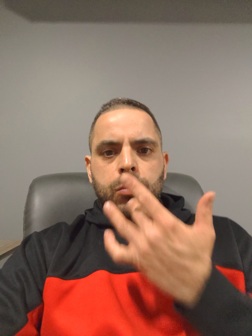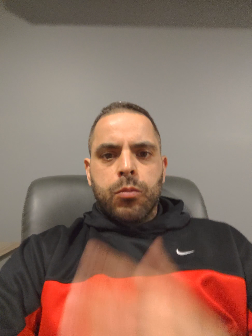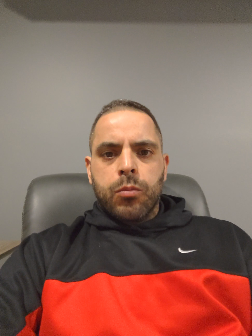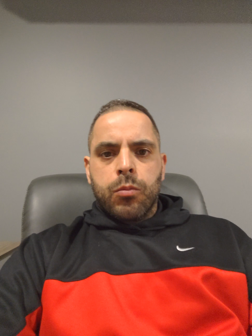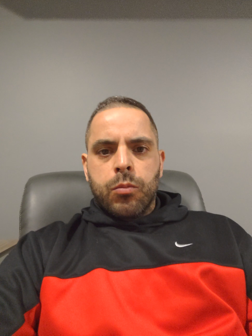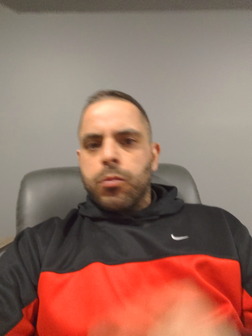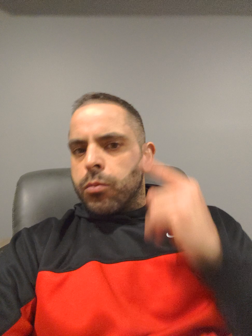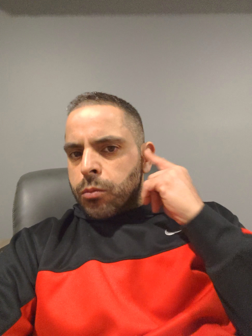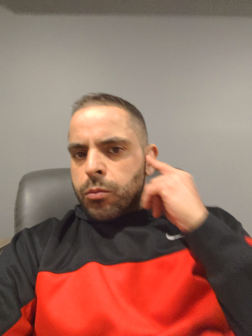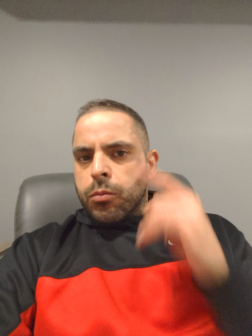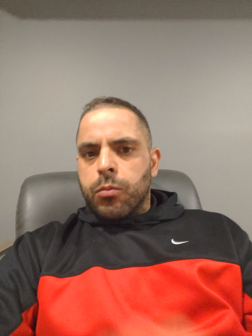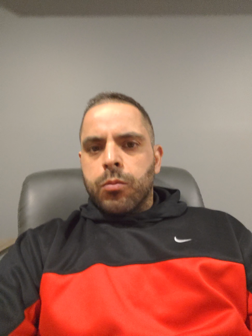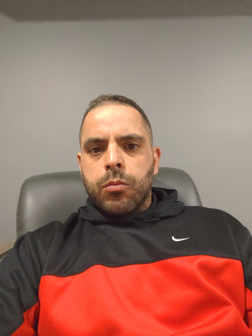ear